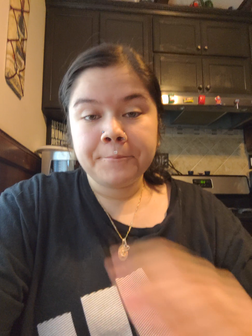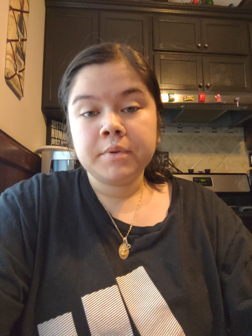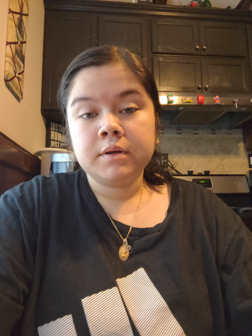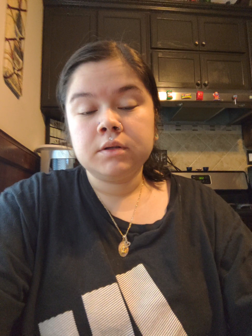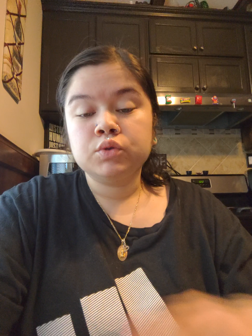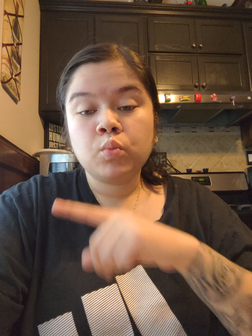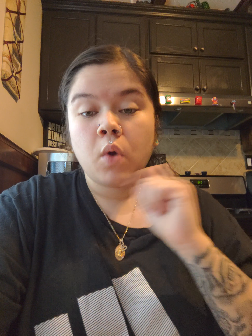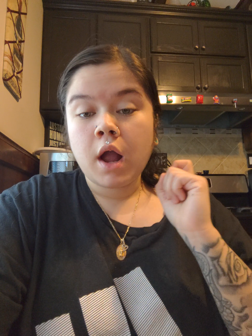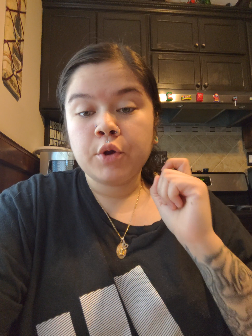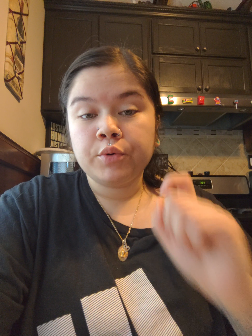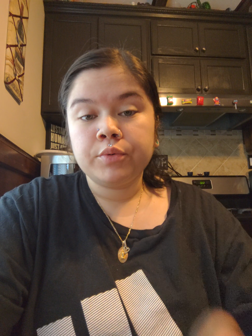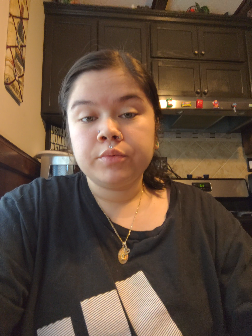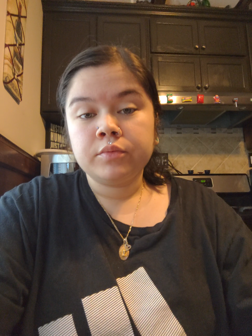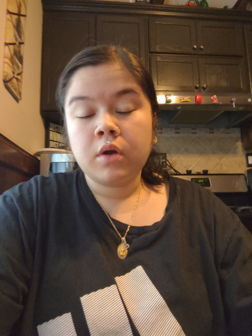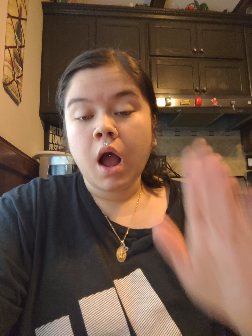dry